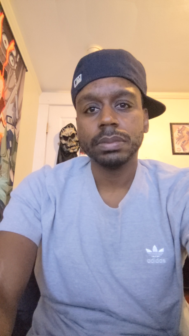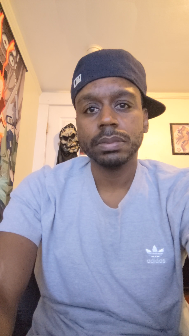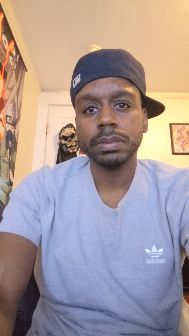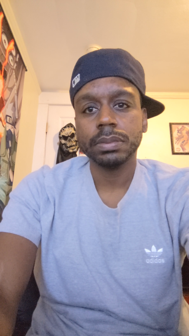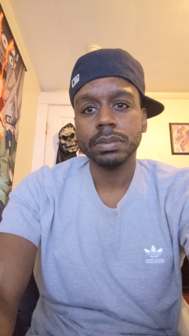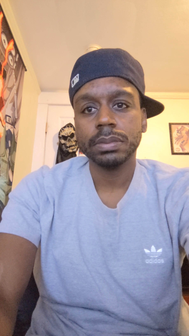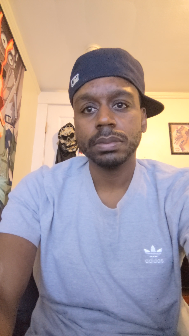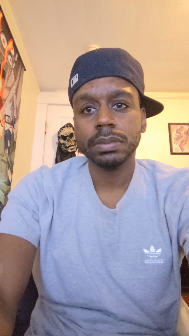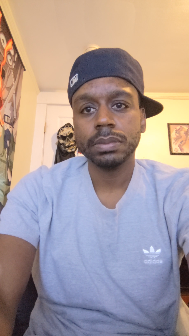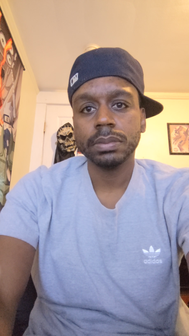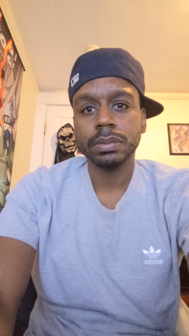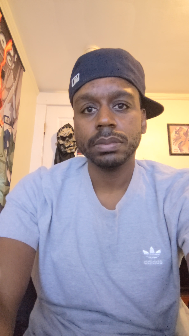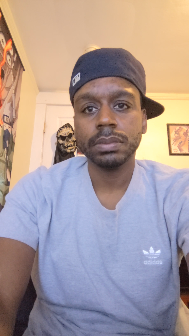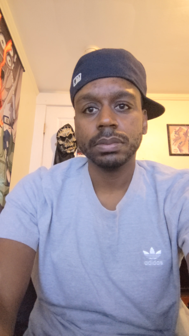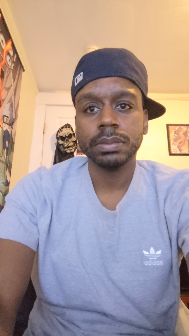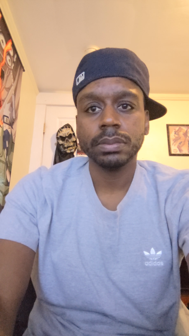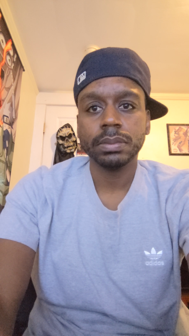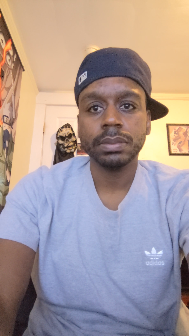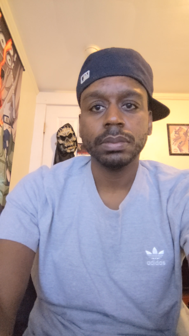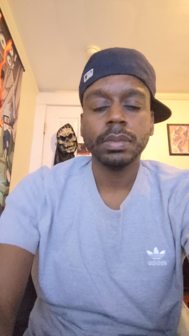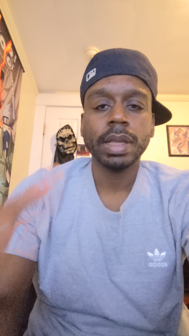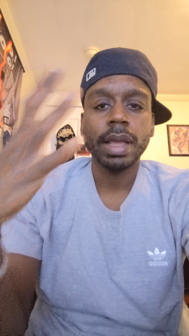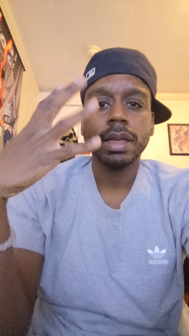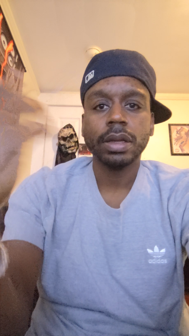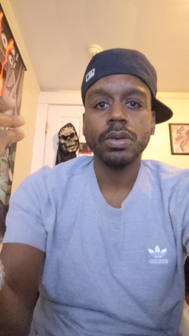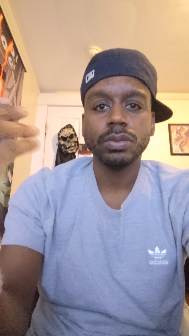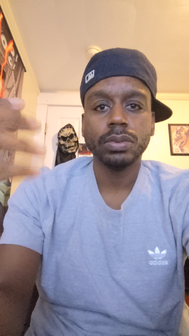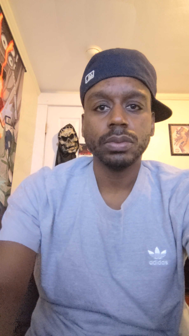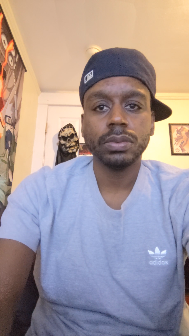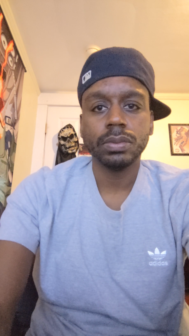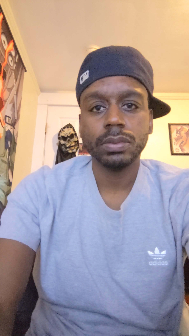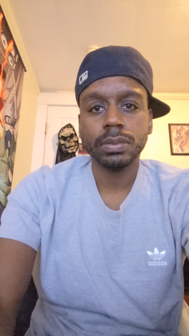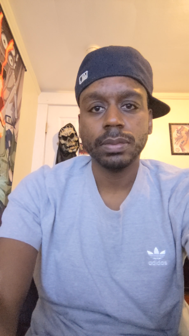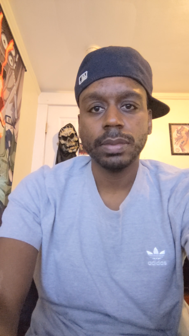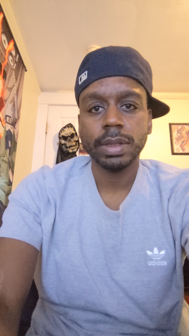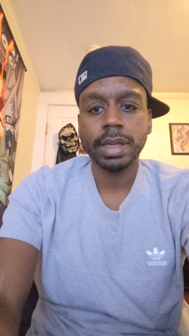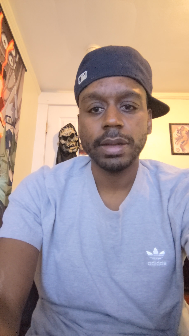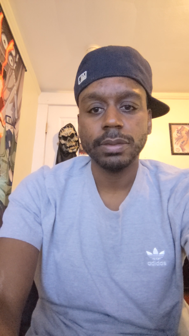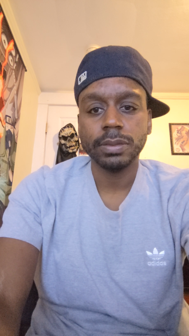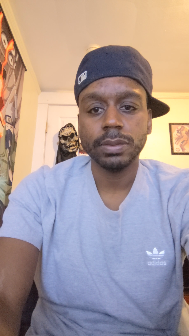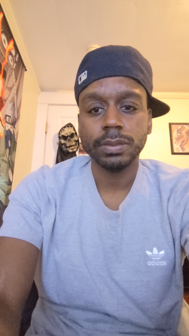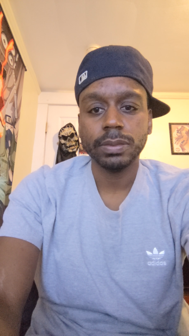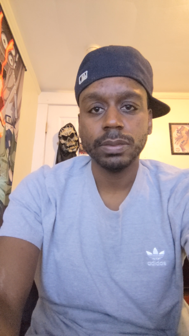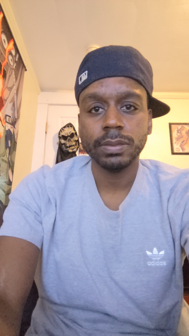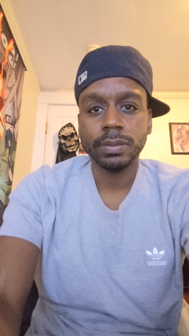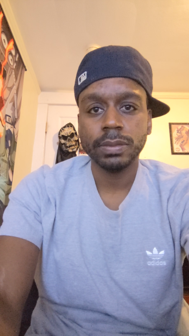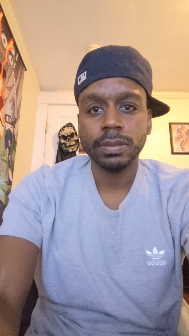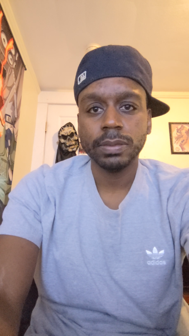got to